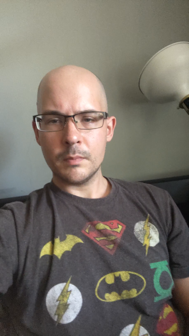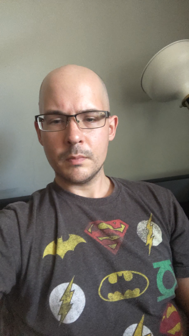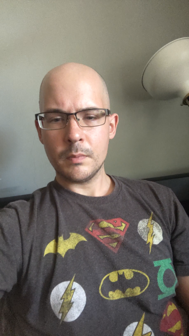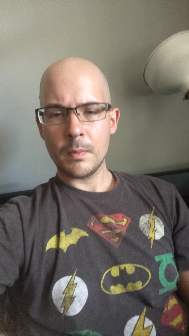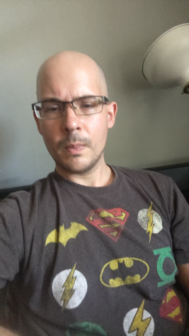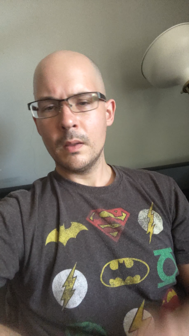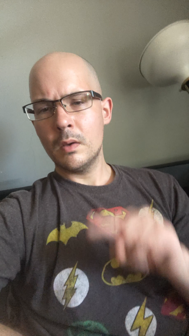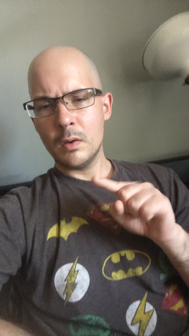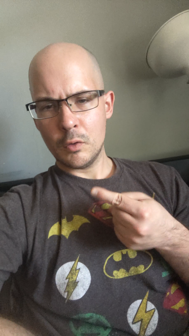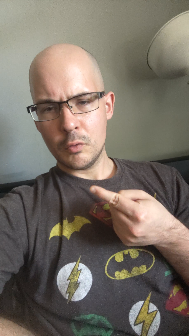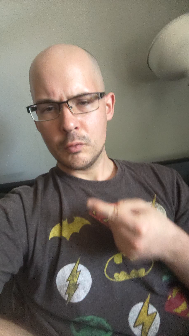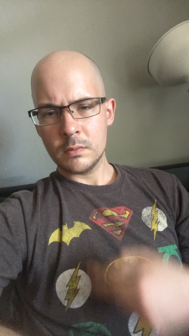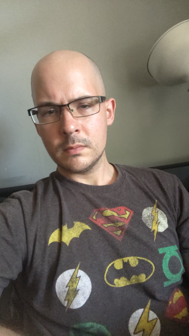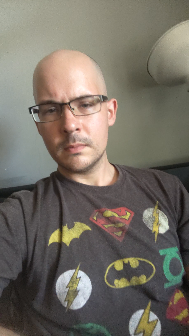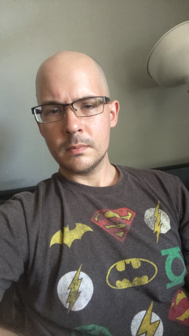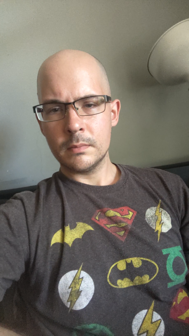hurt